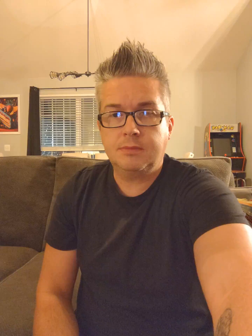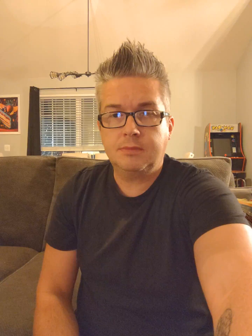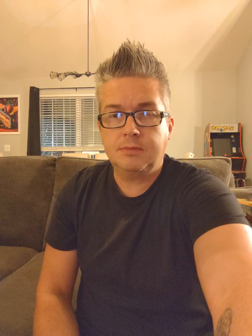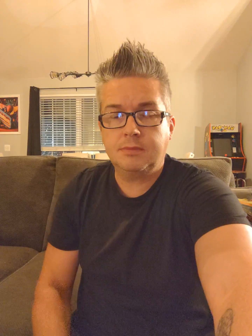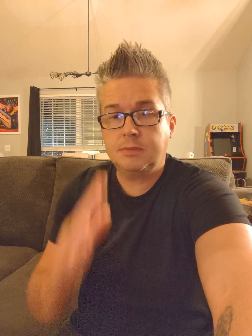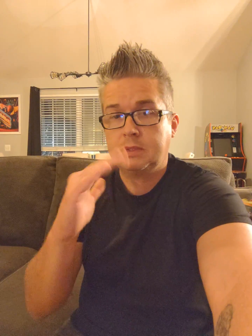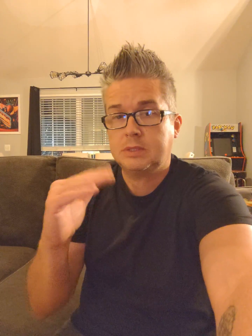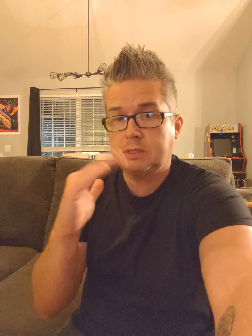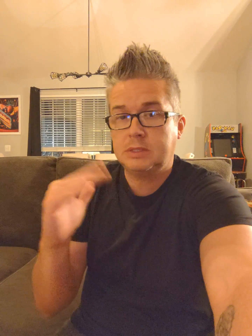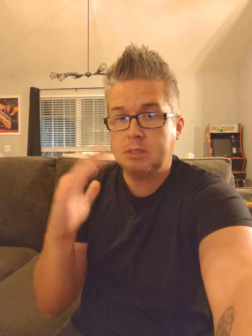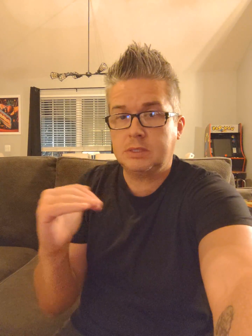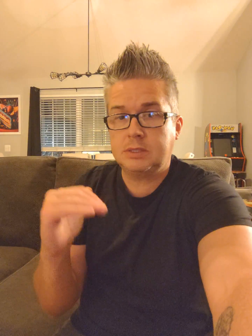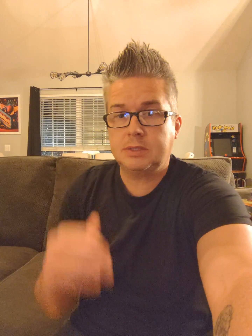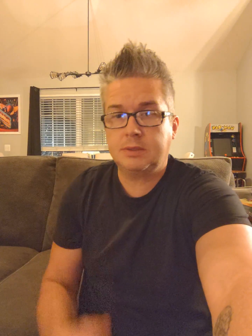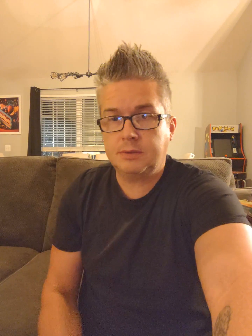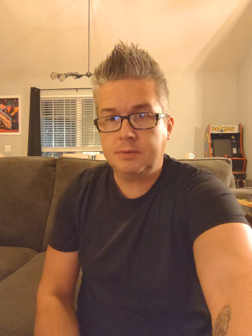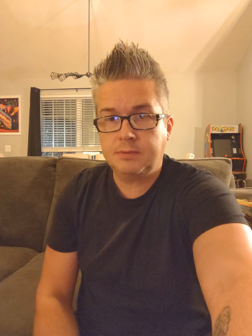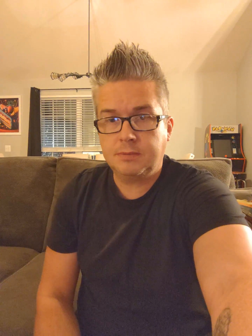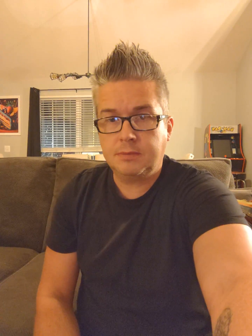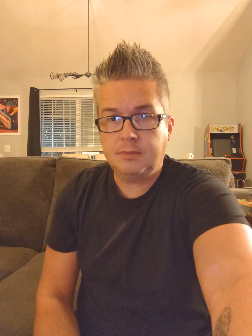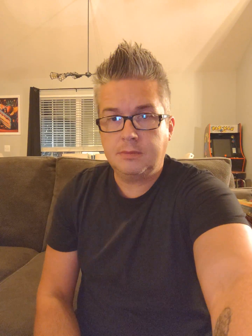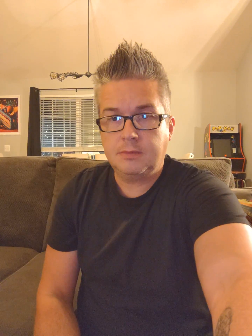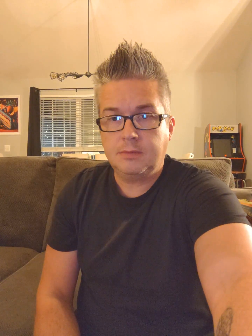downtown